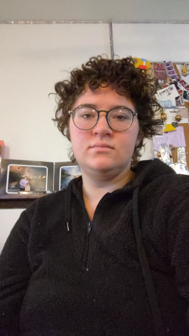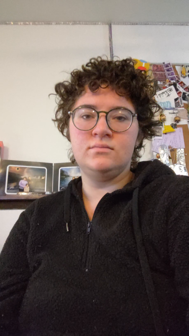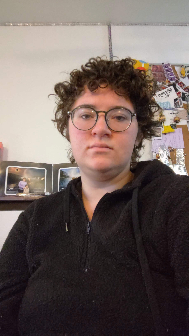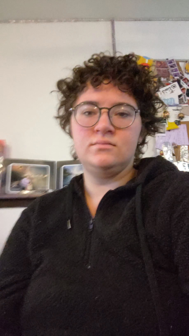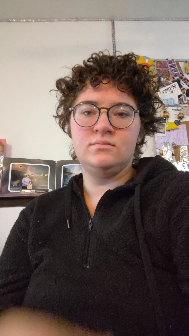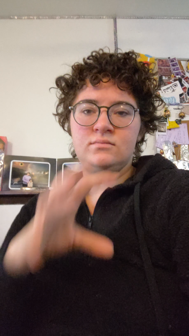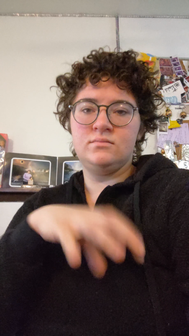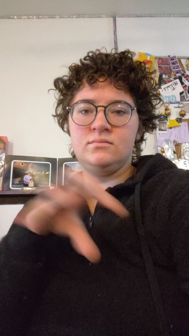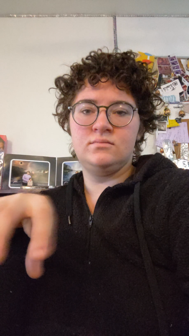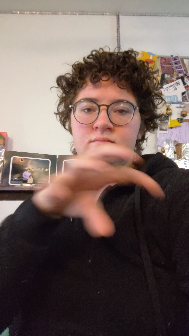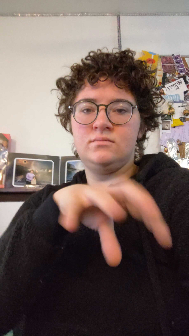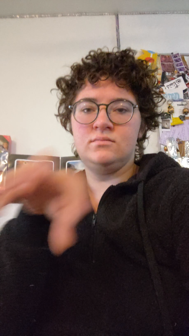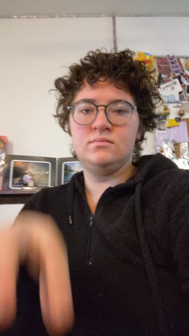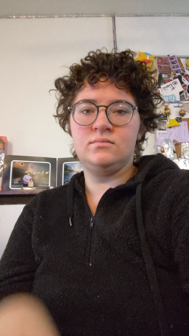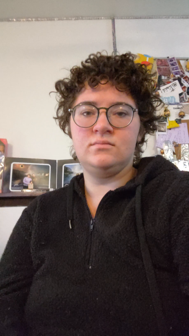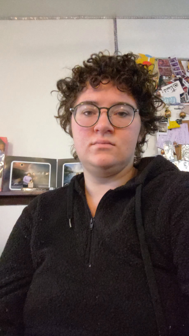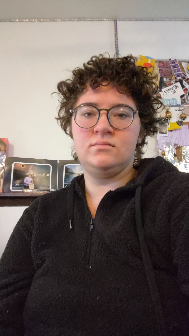block